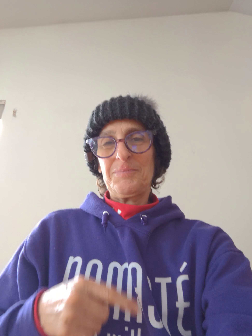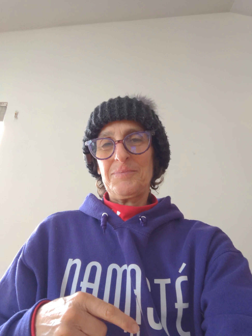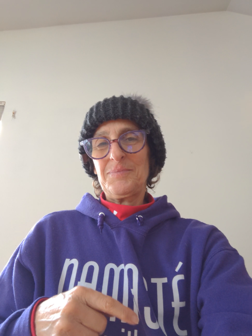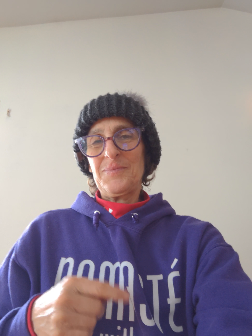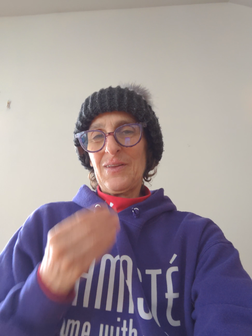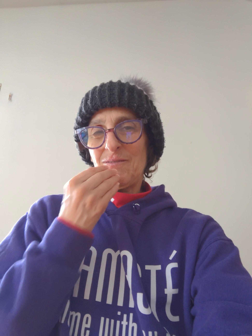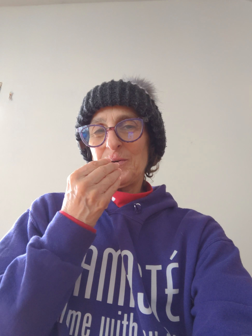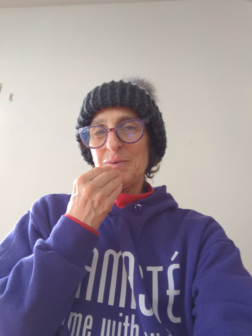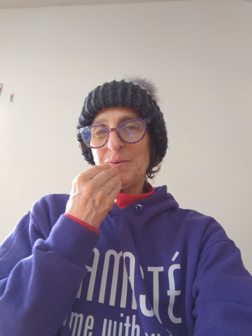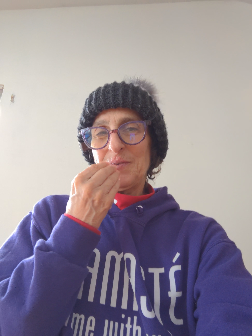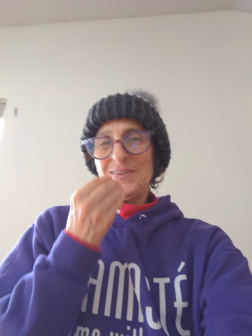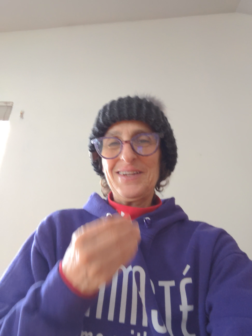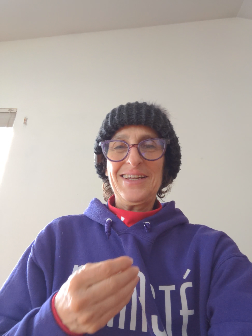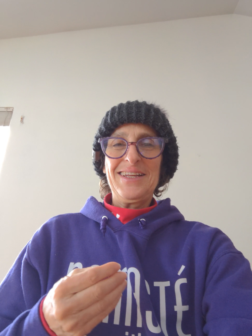food